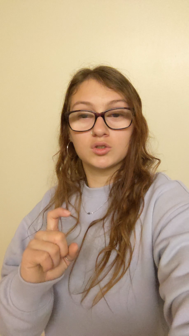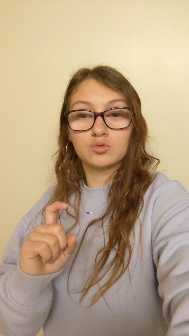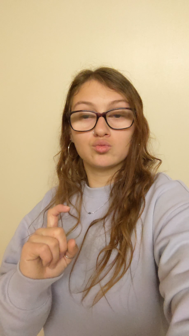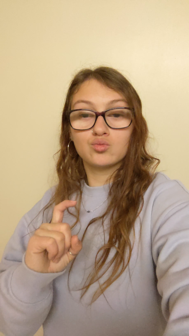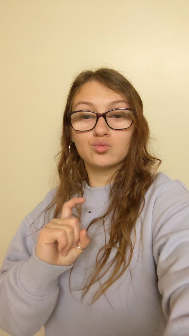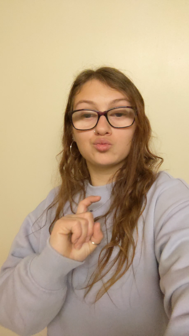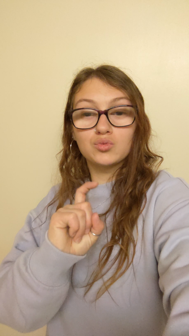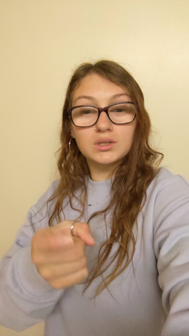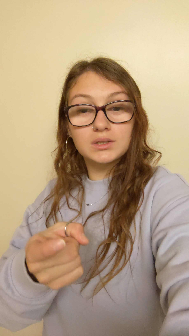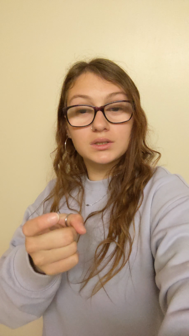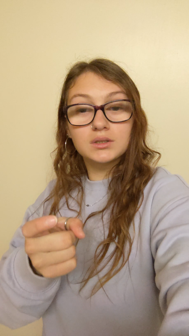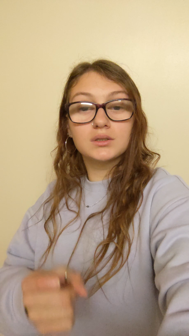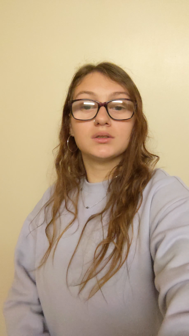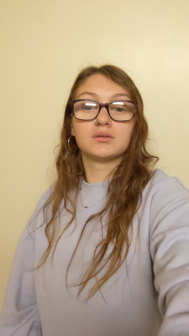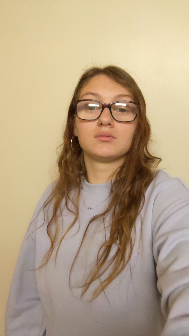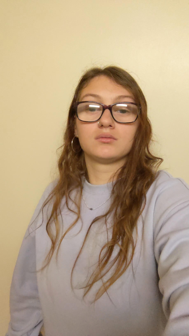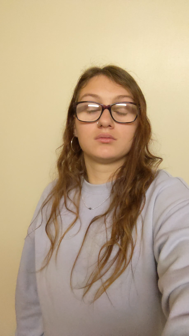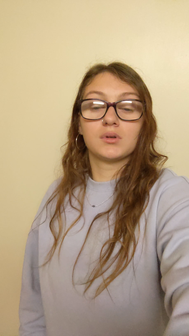present